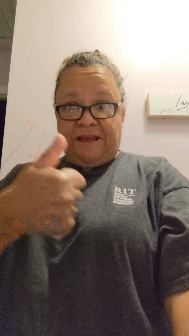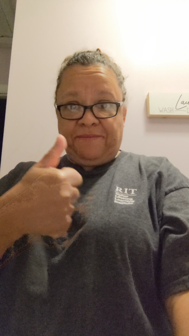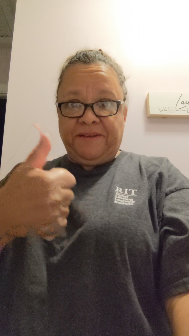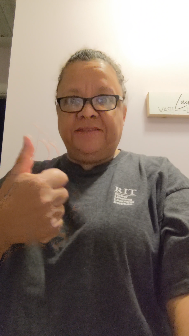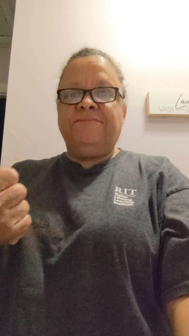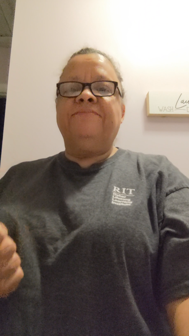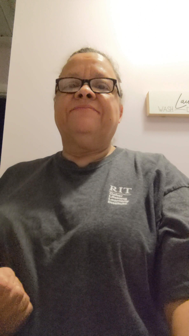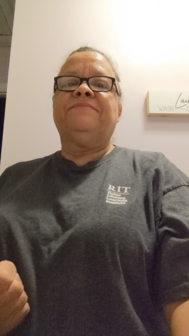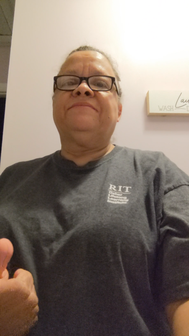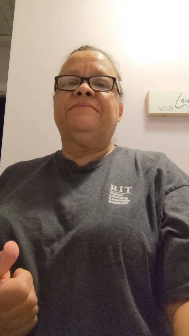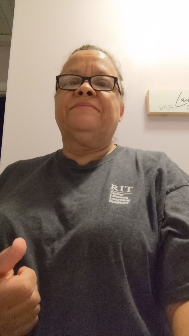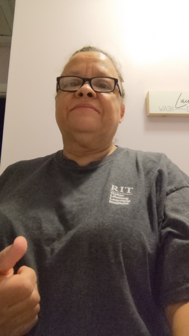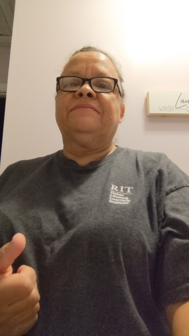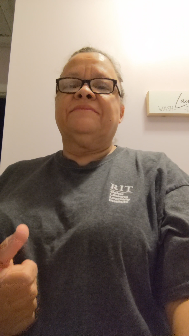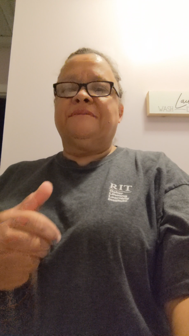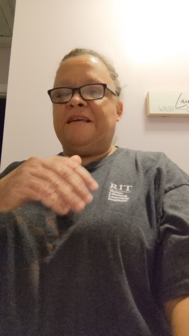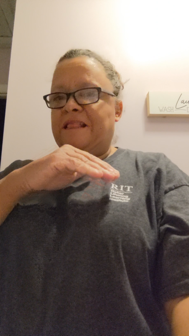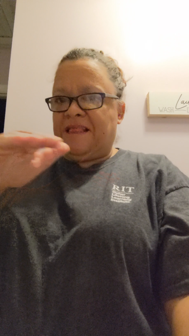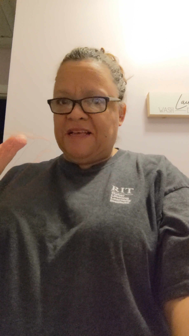nice